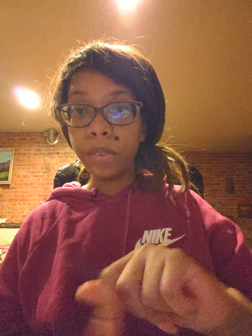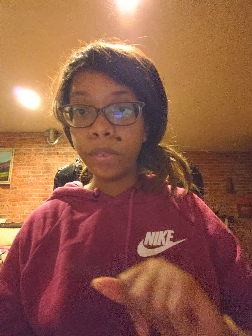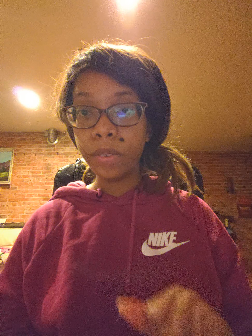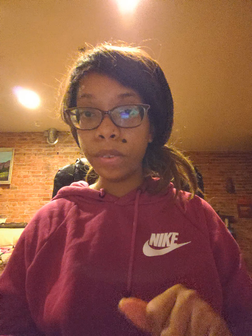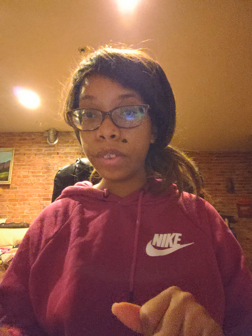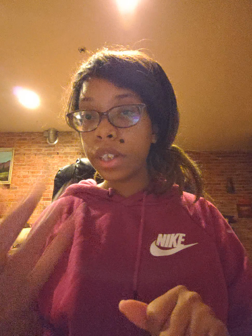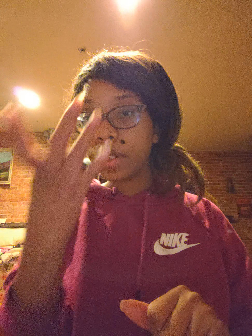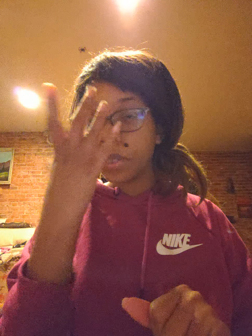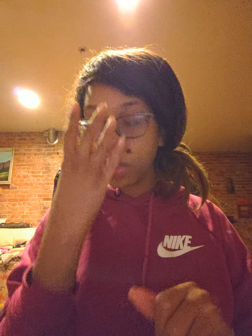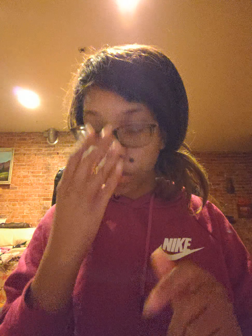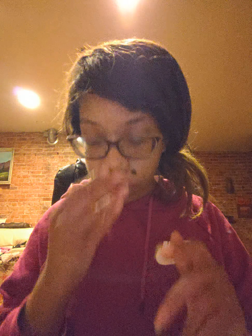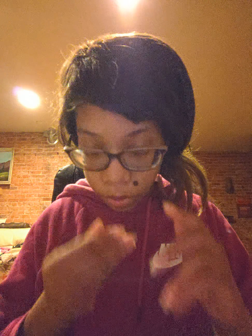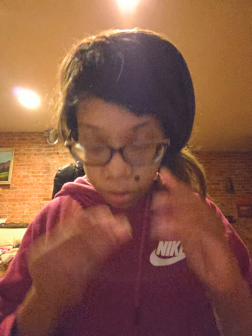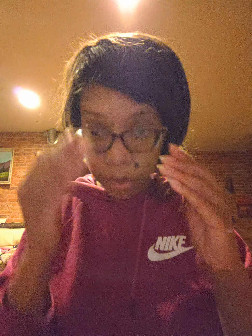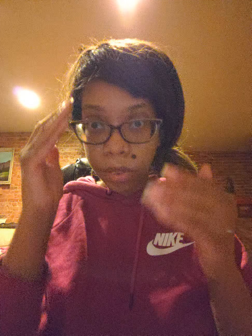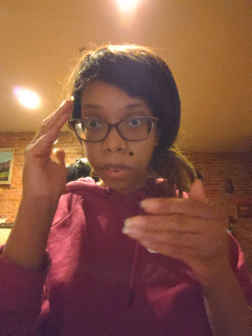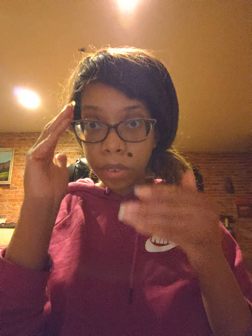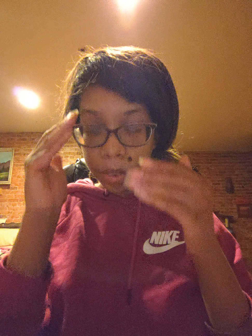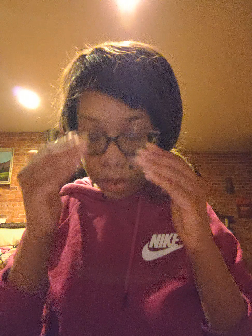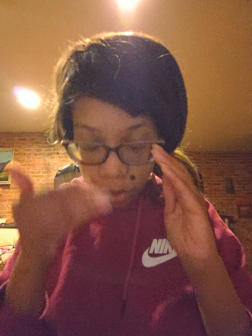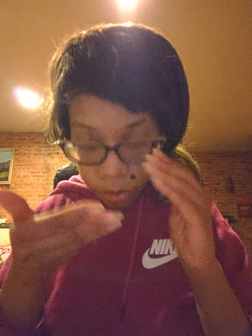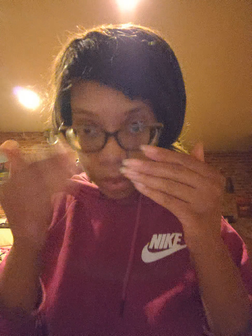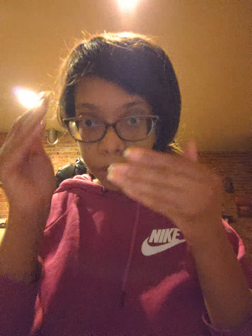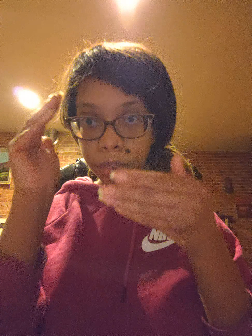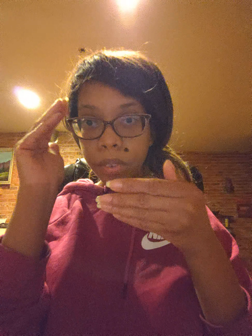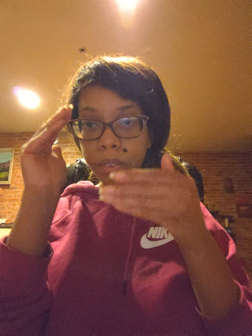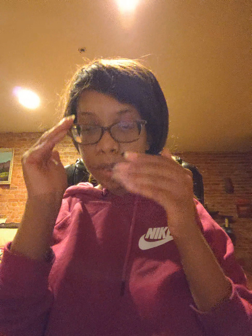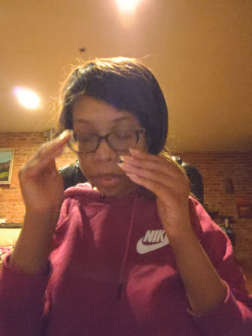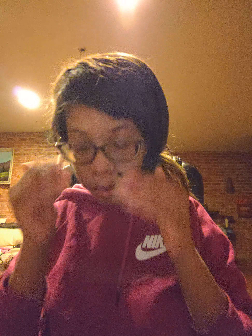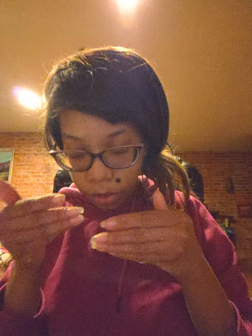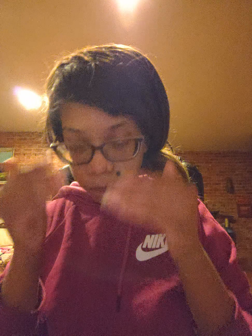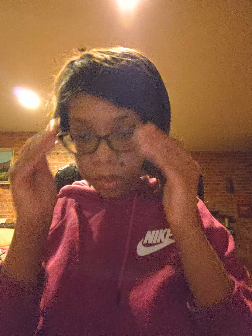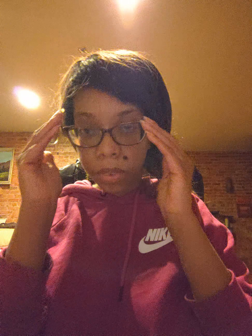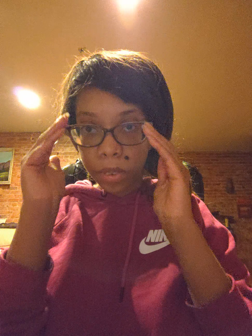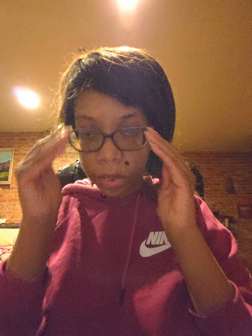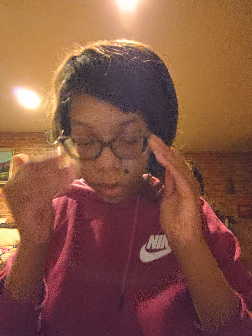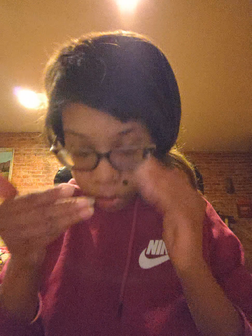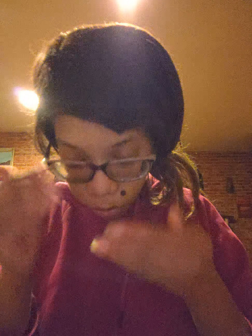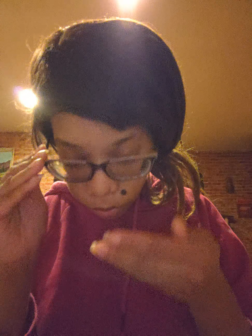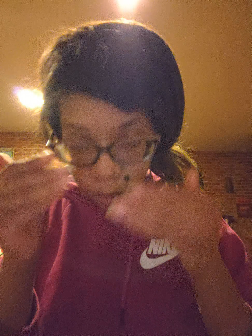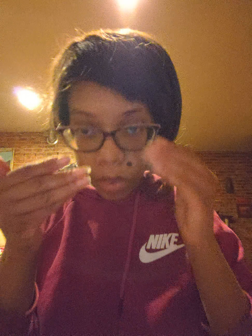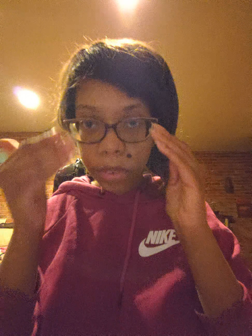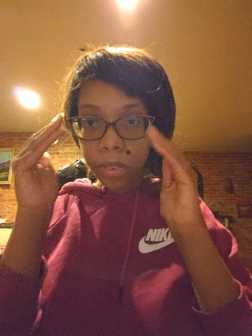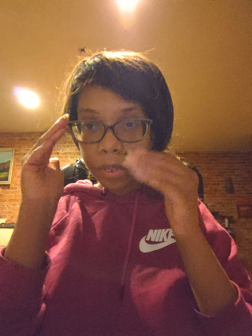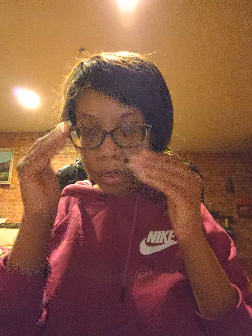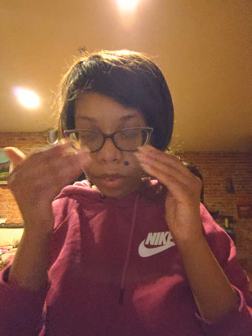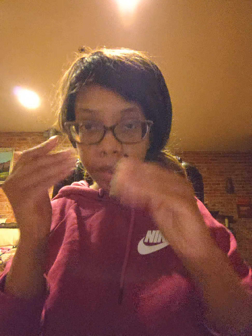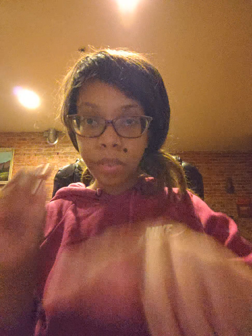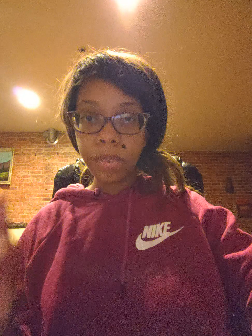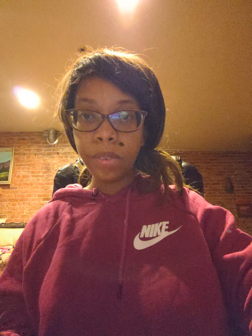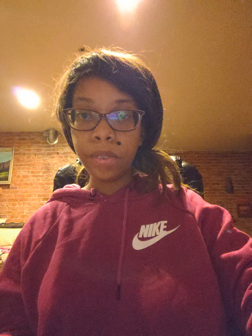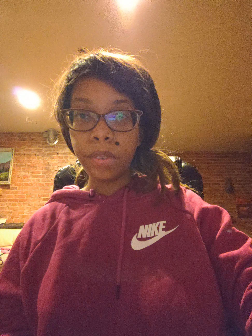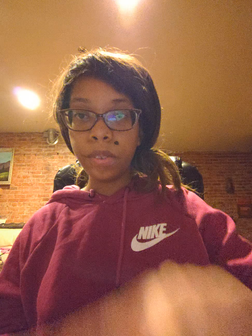sleepy